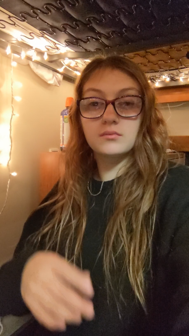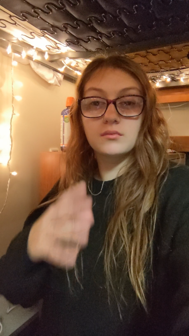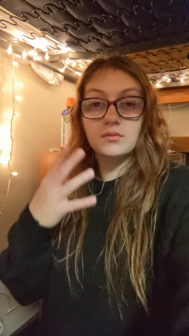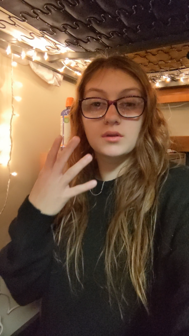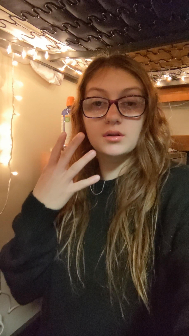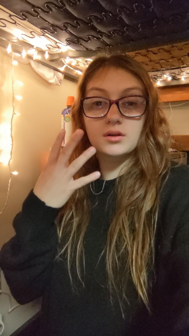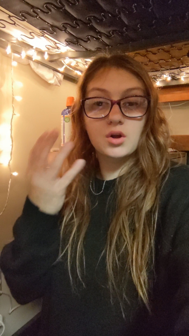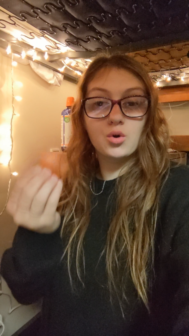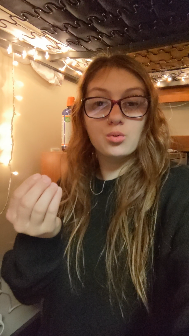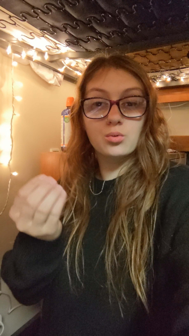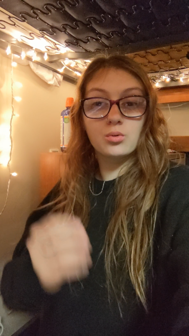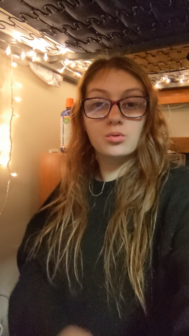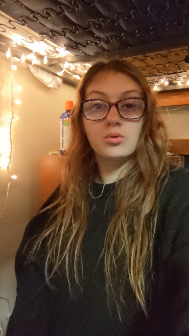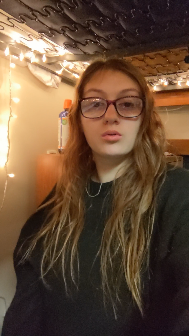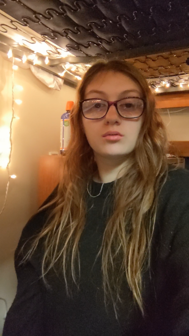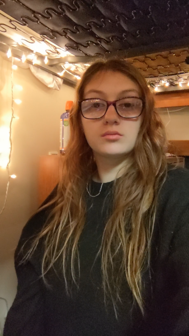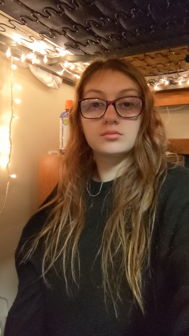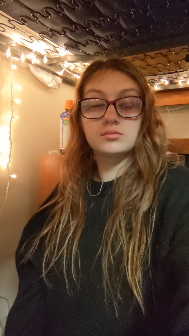got to